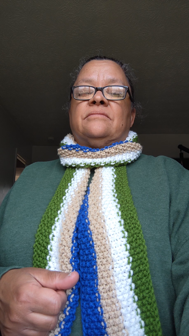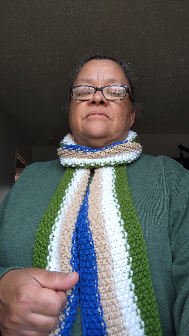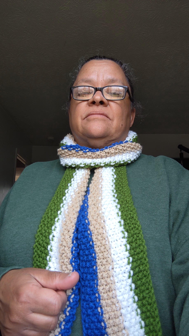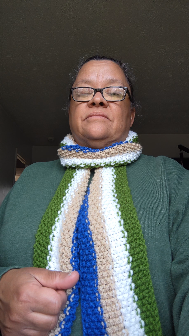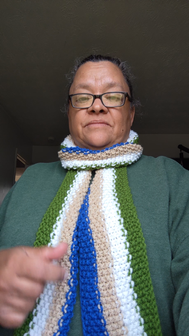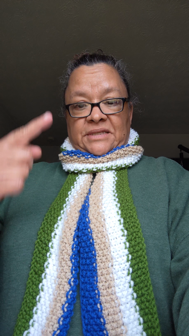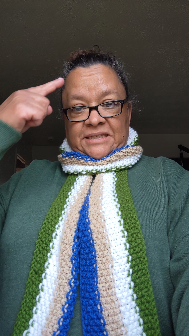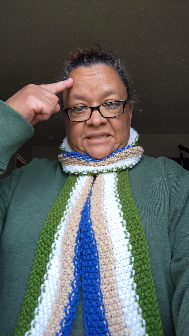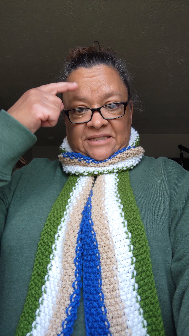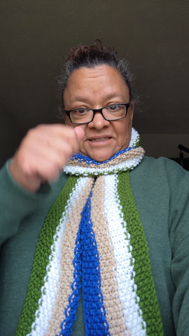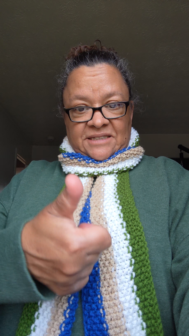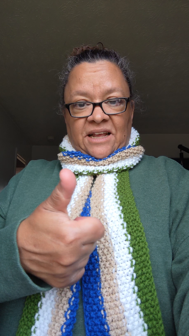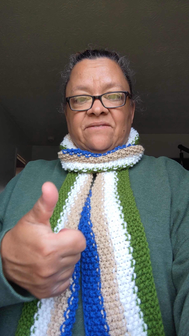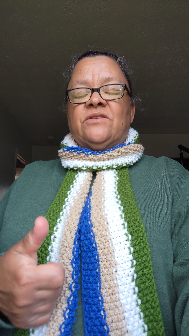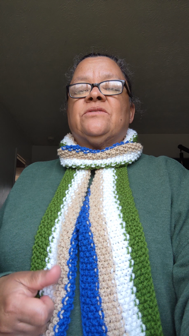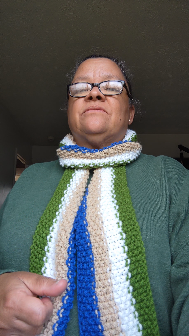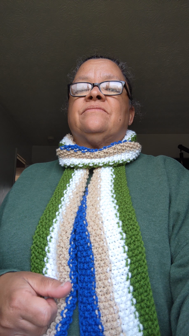dime